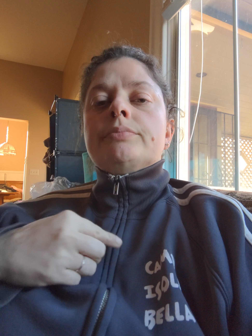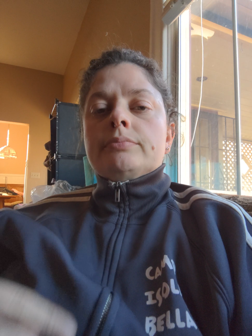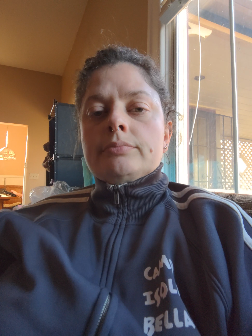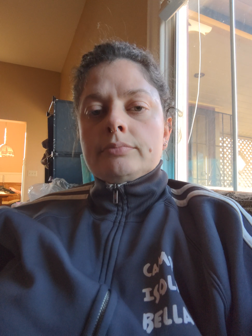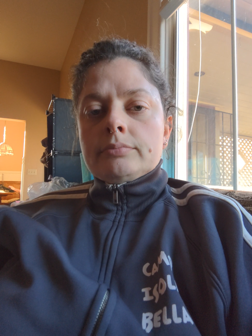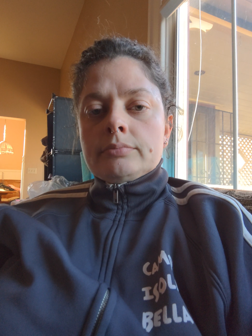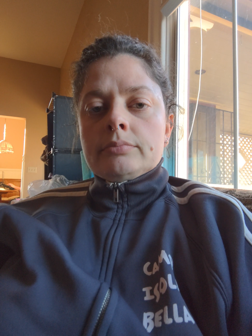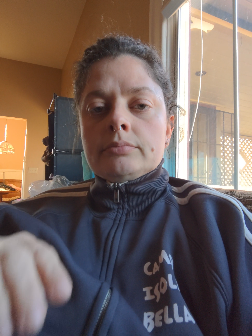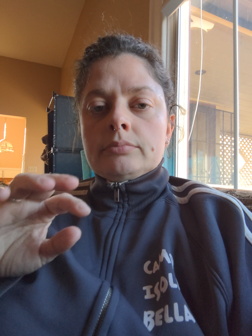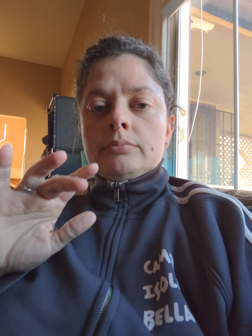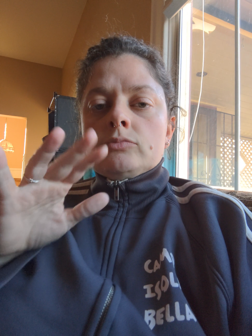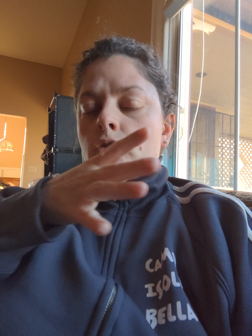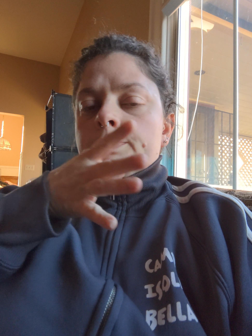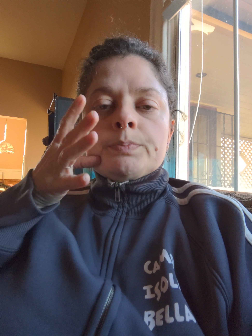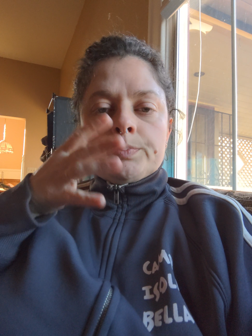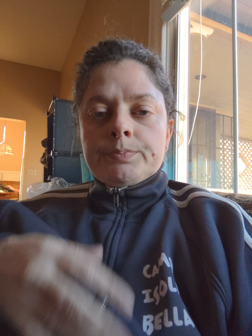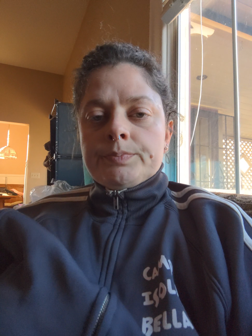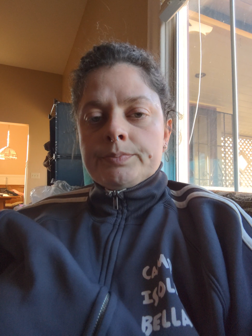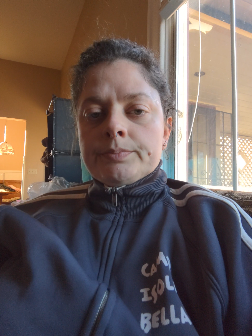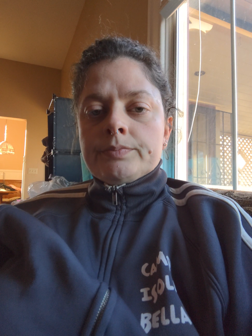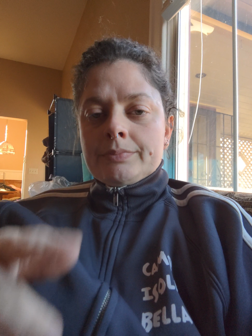farm